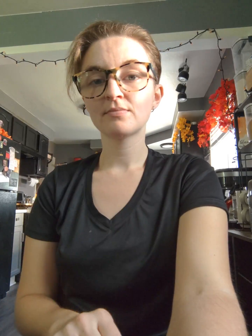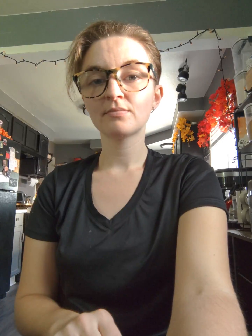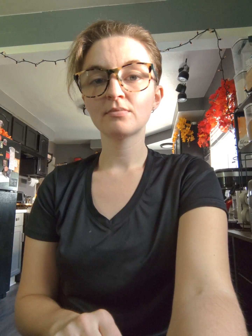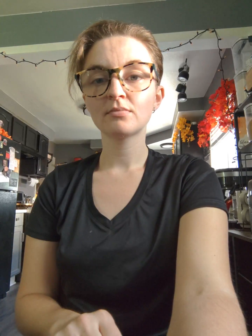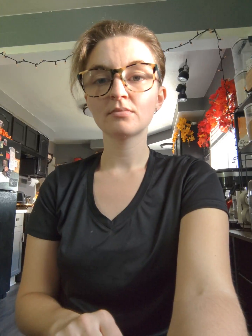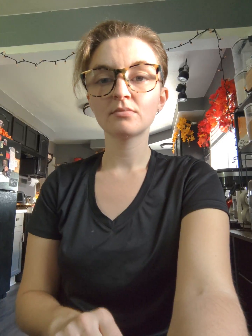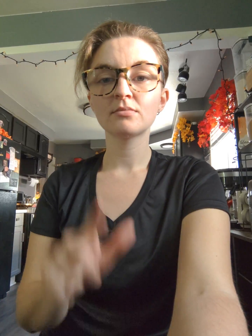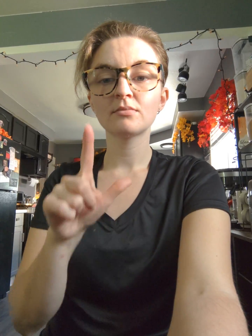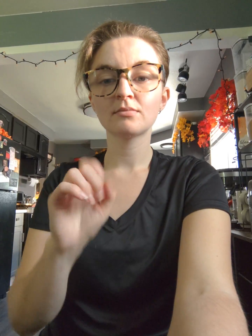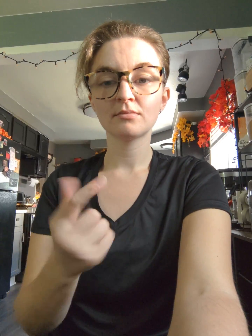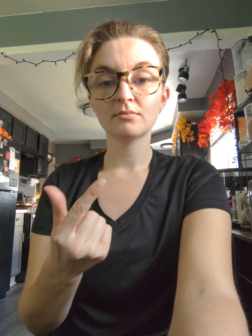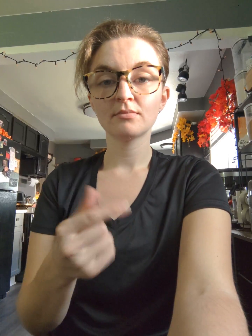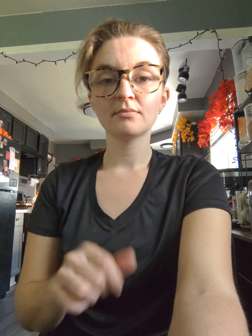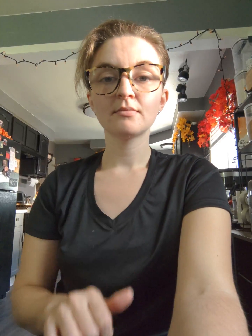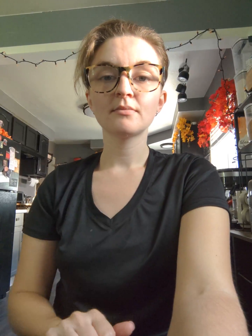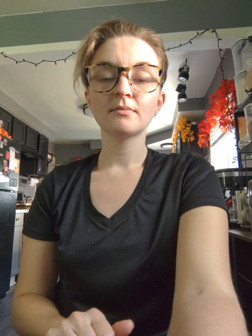leg